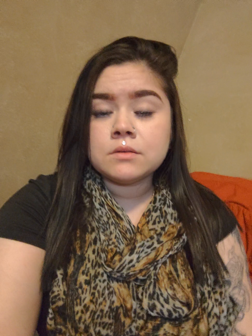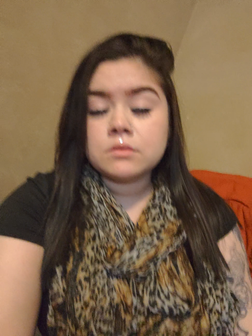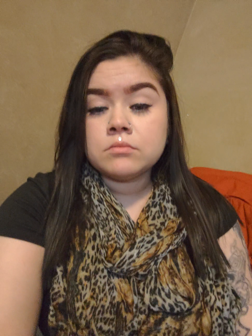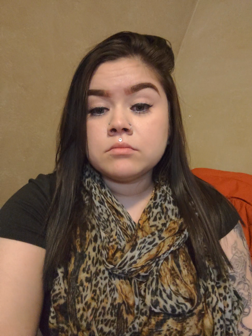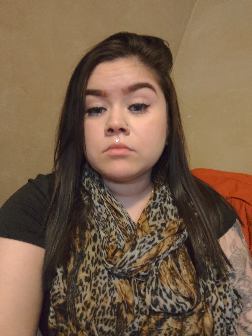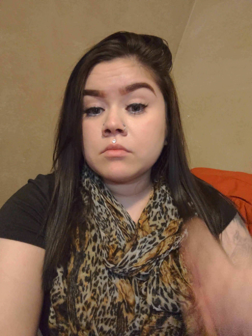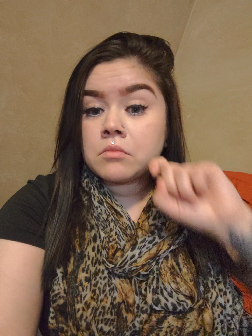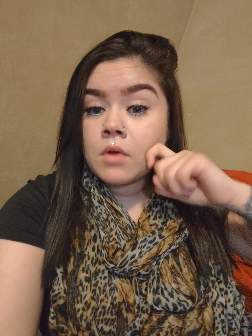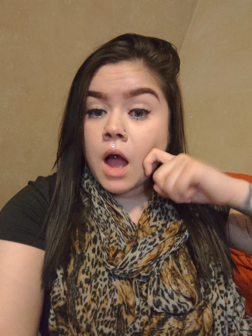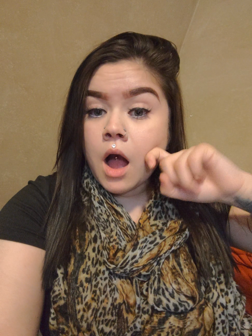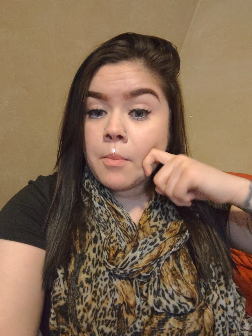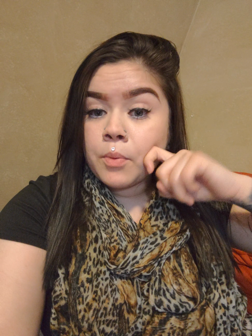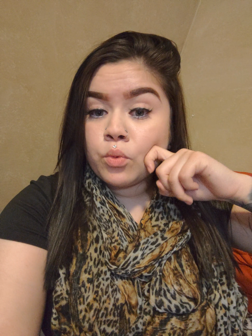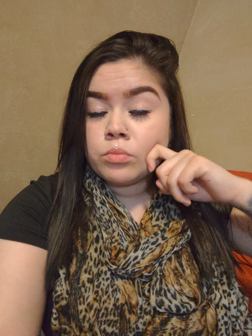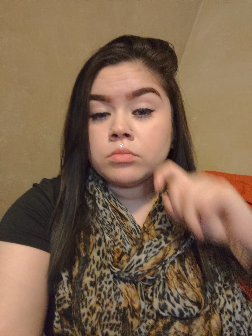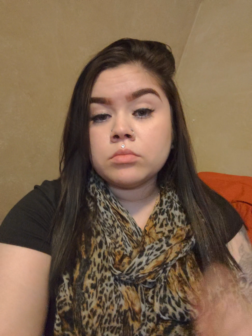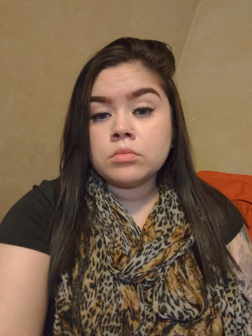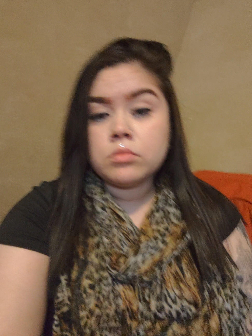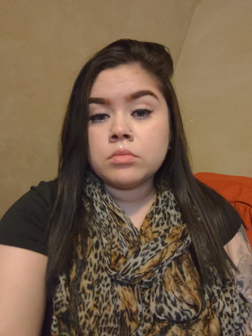apple